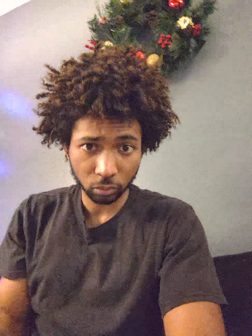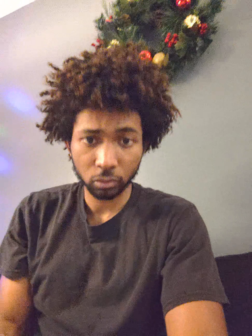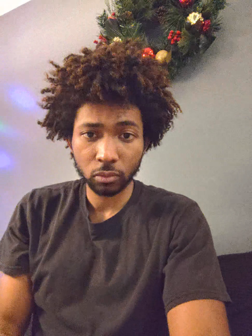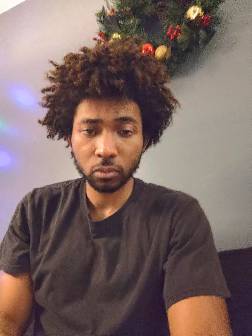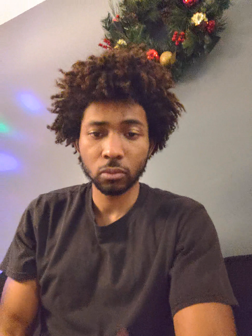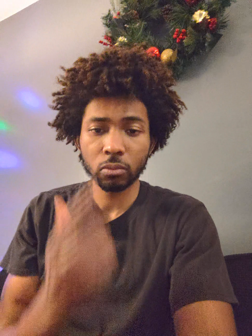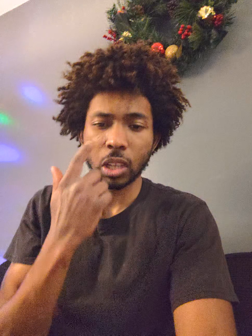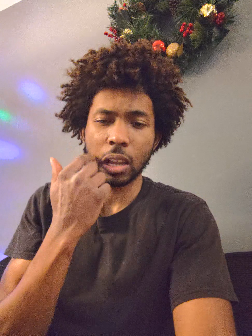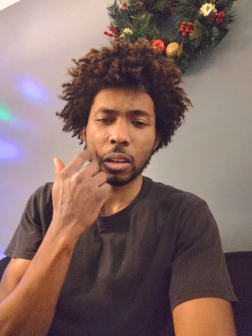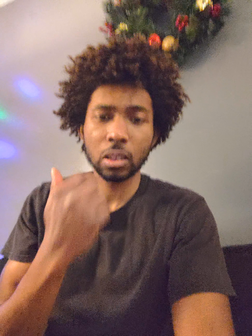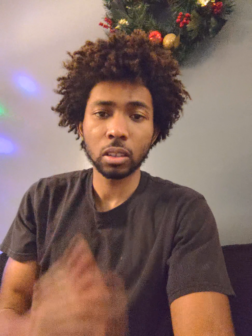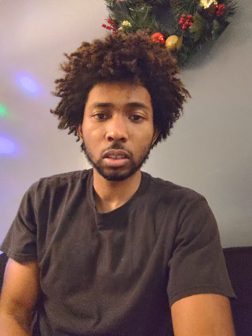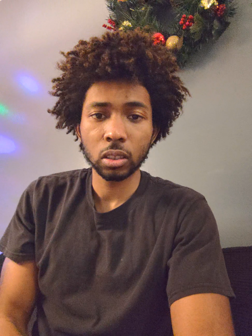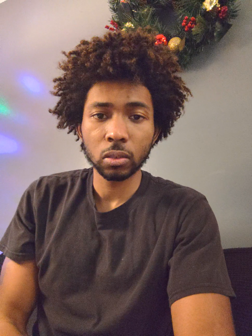cry